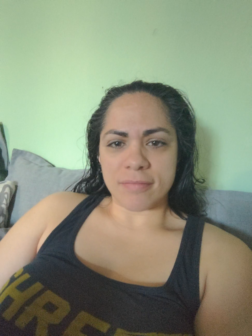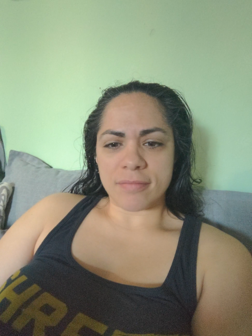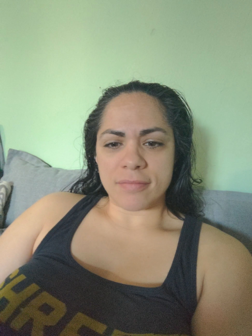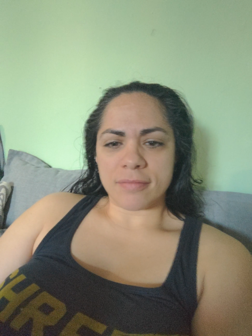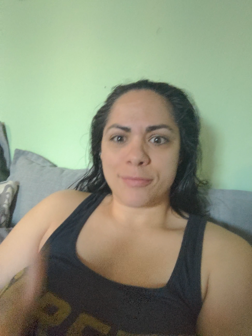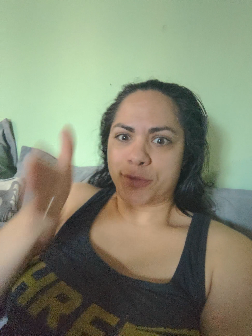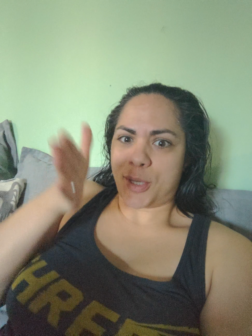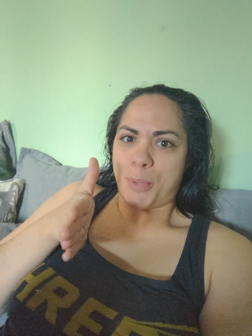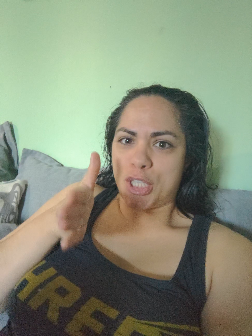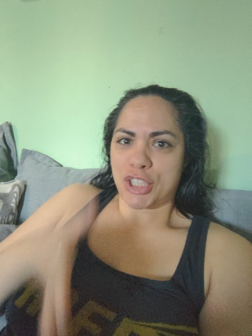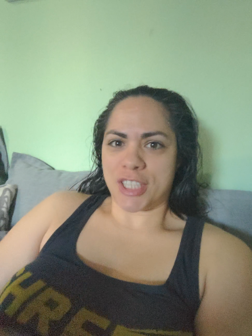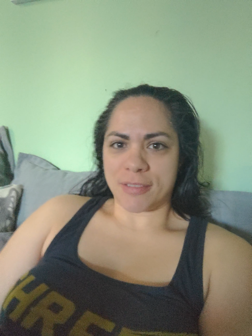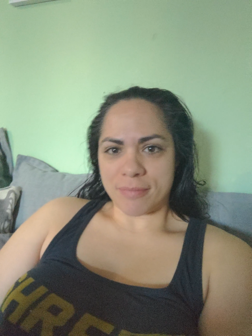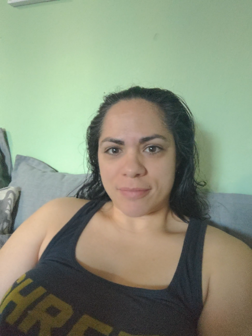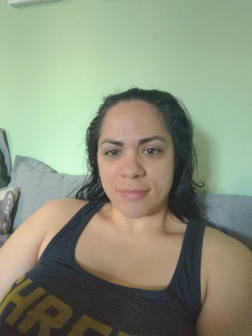person